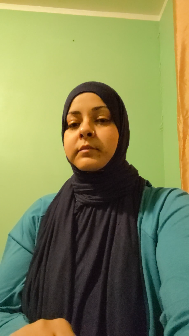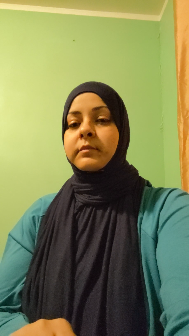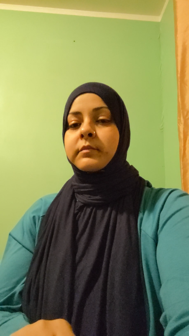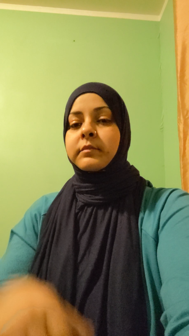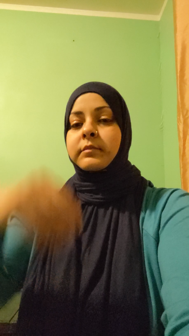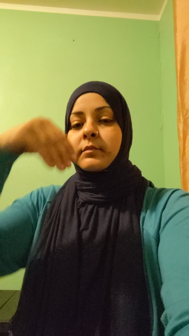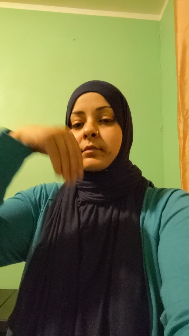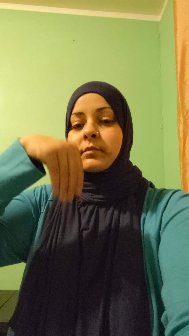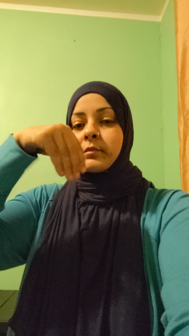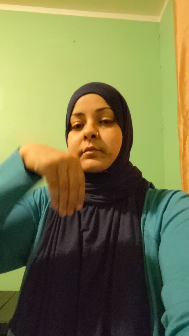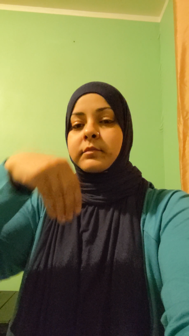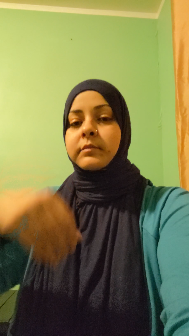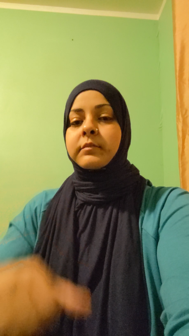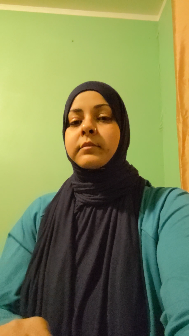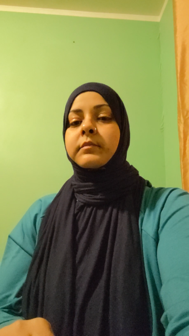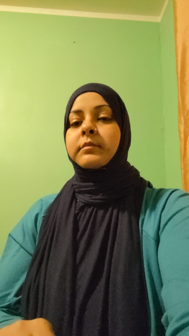inside